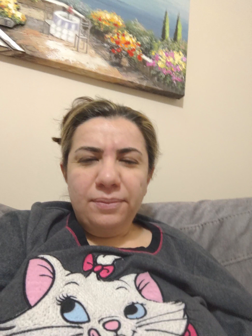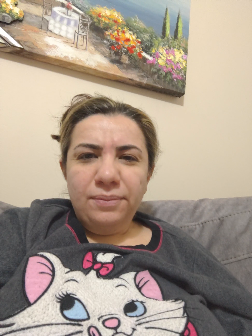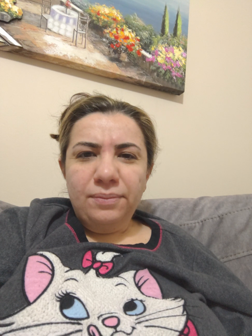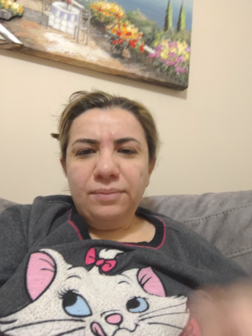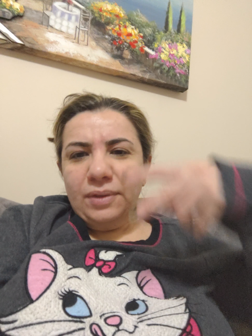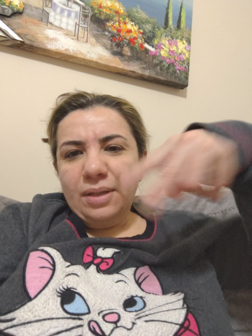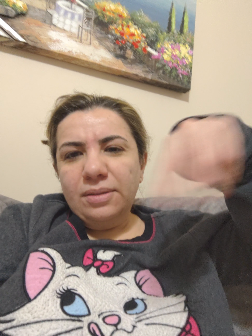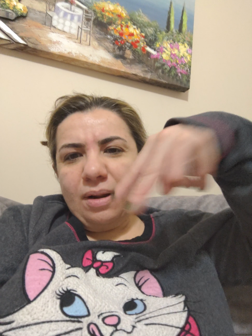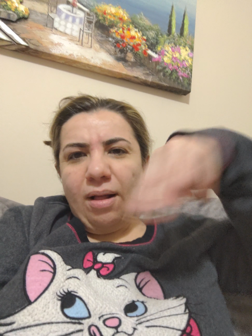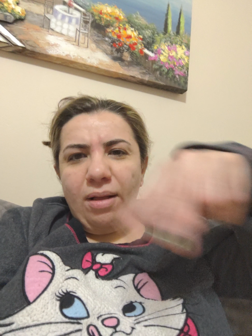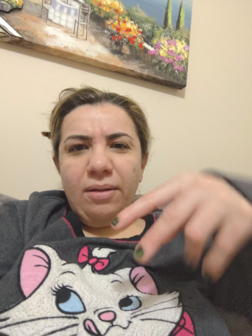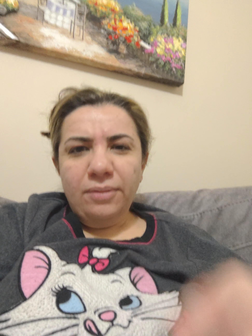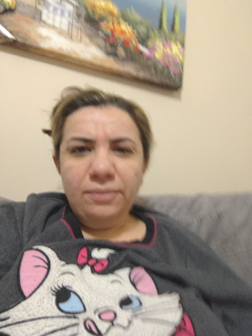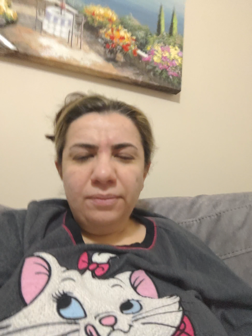dance